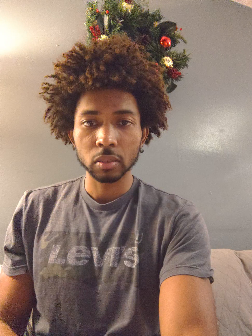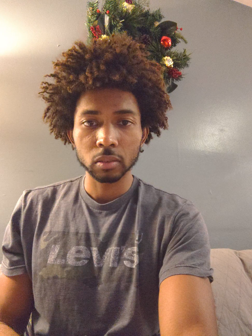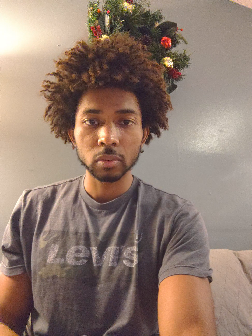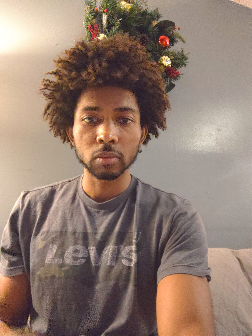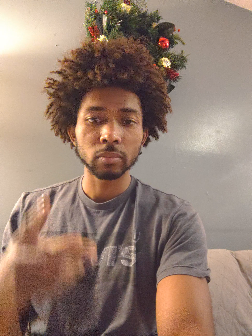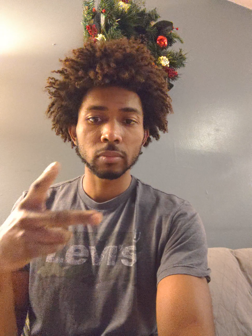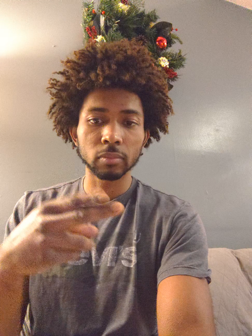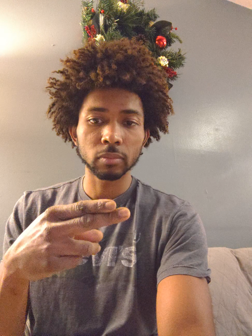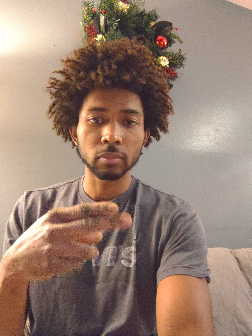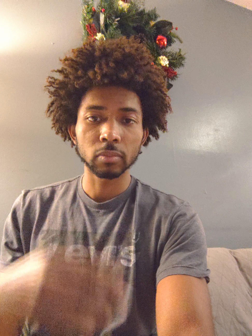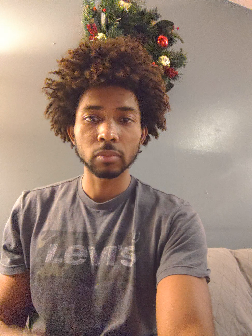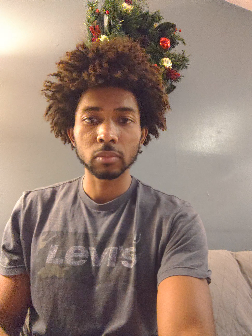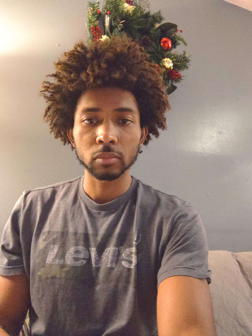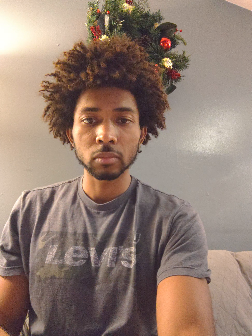cut